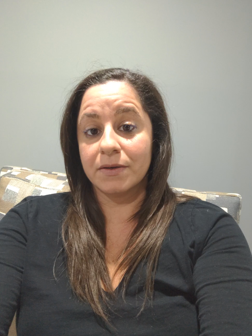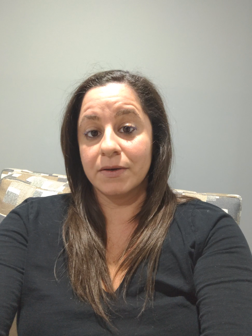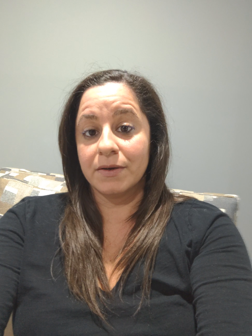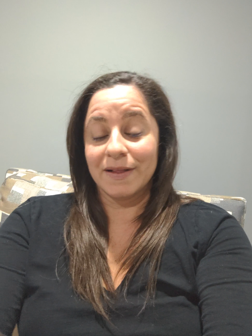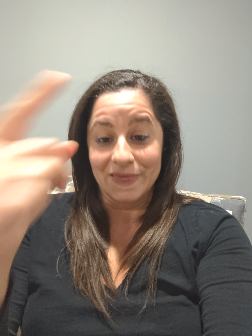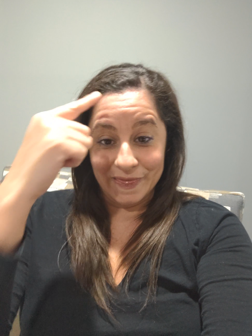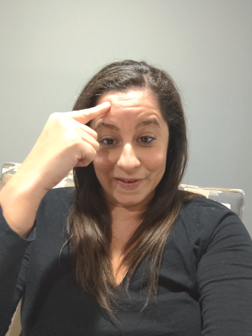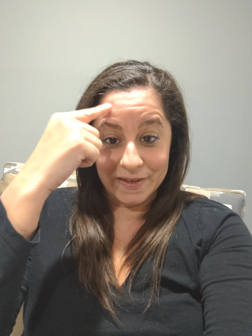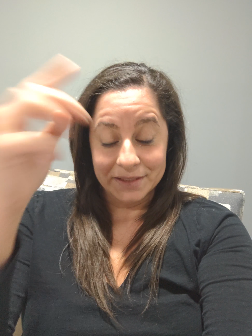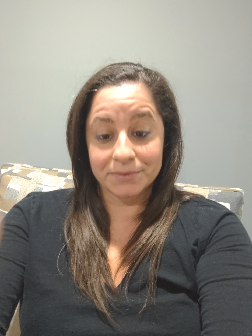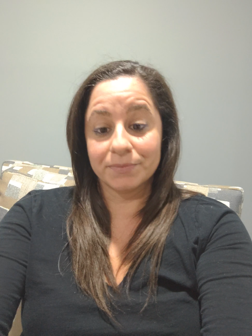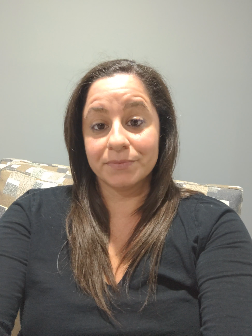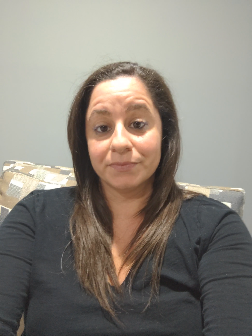think